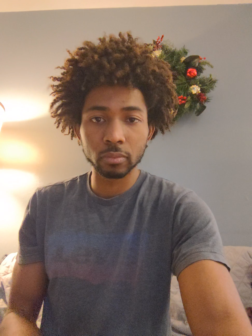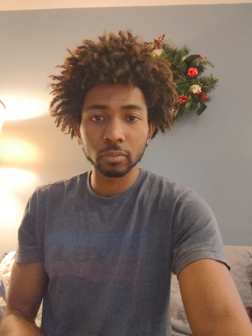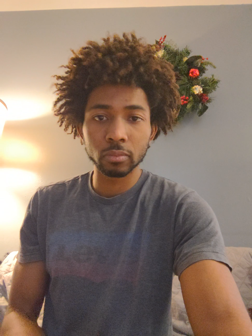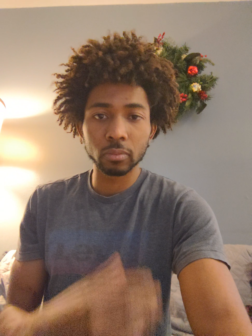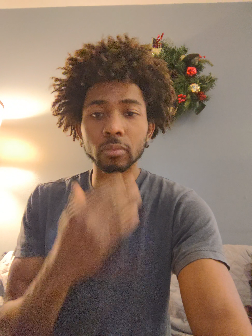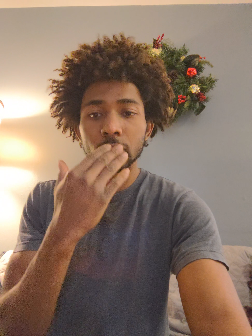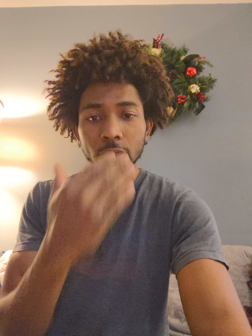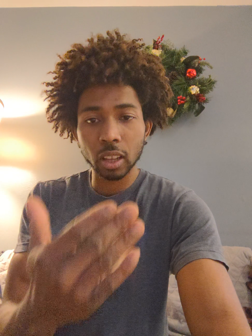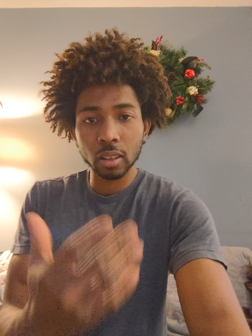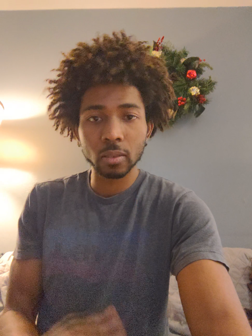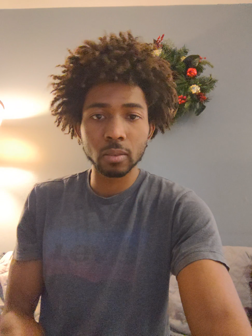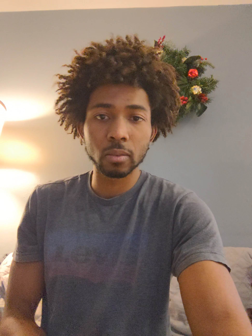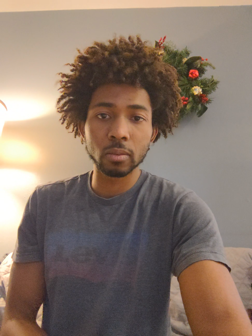thank you